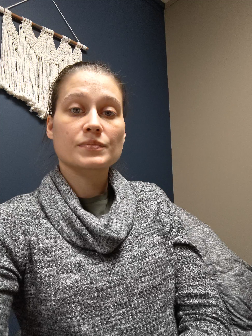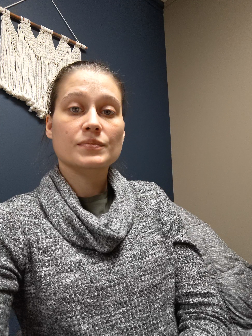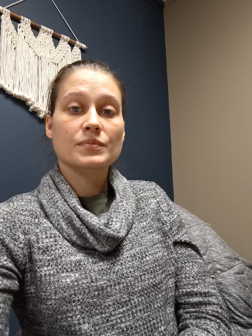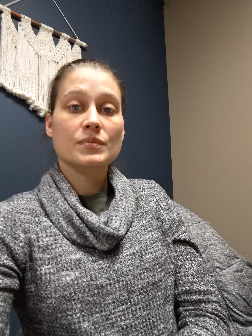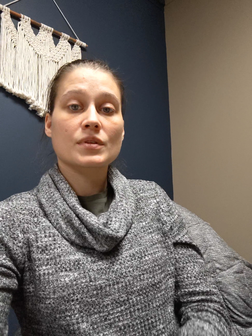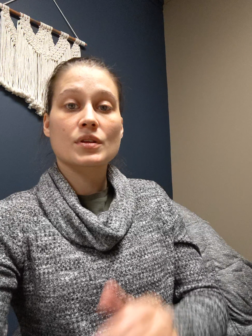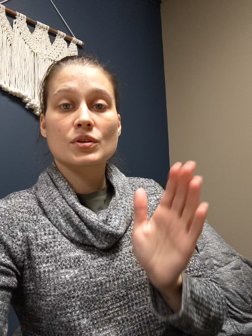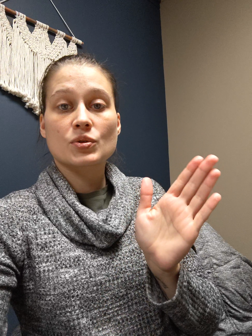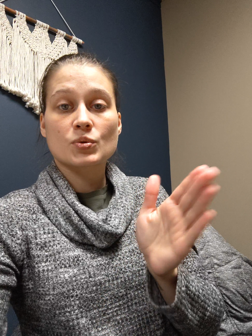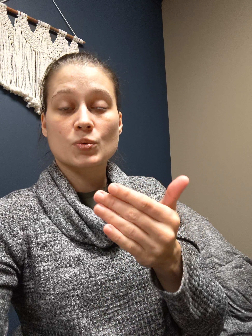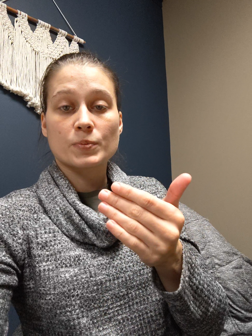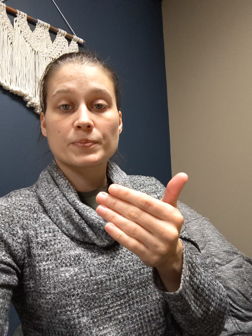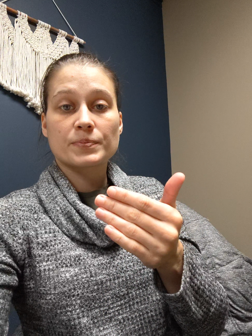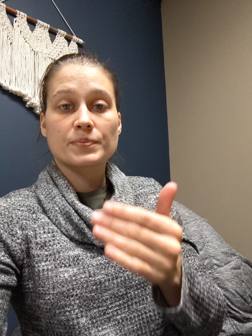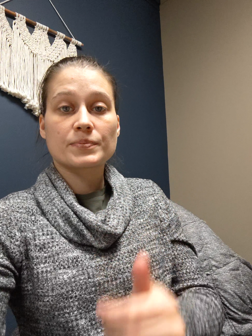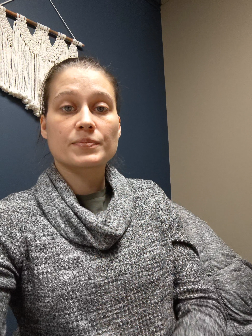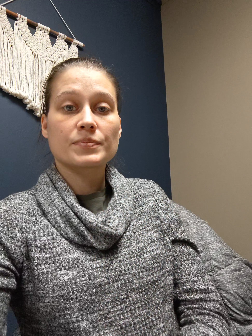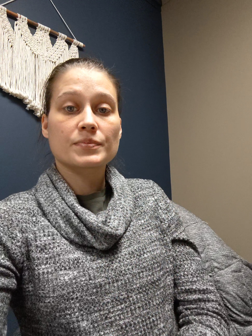room